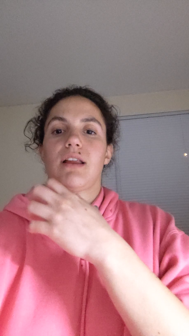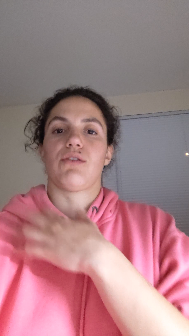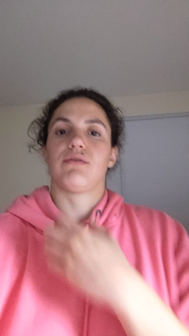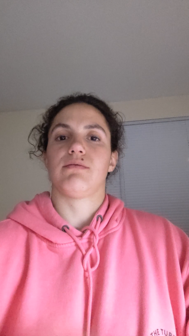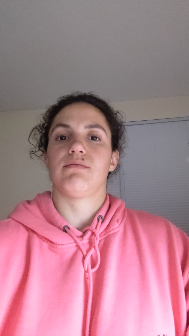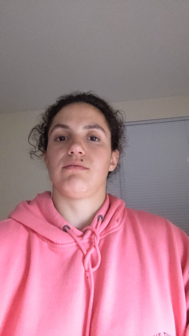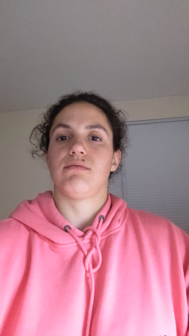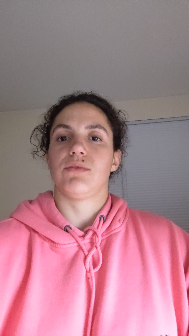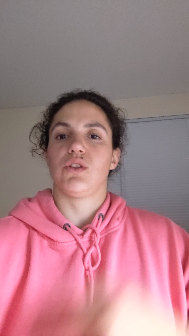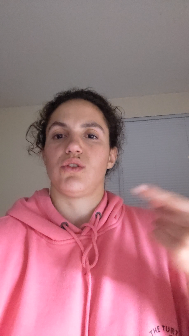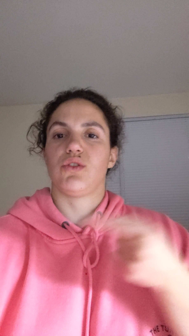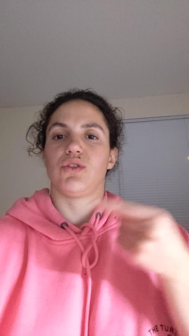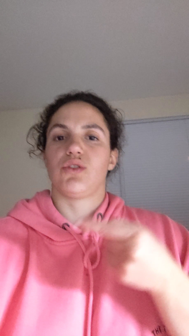hurt